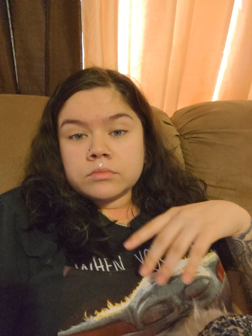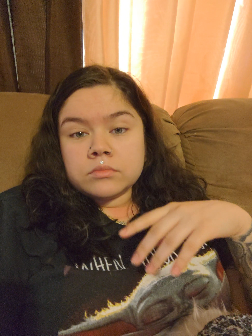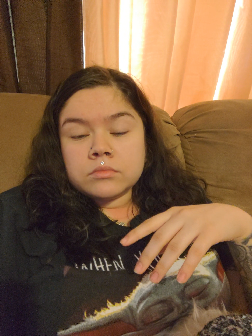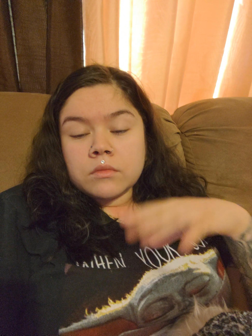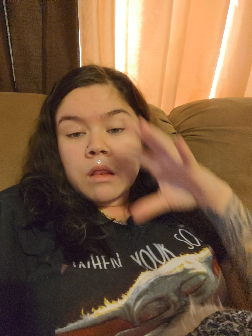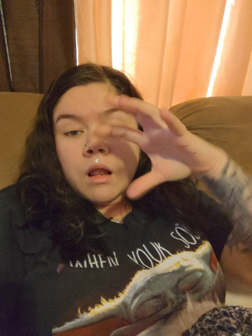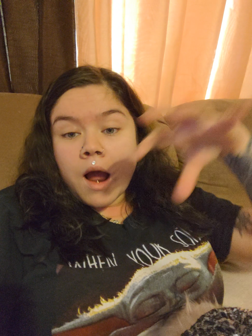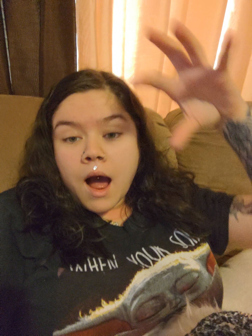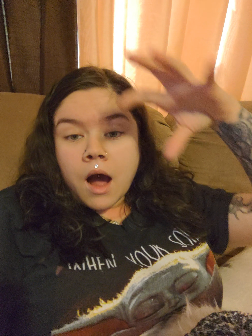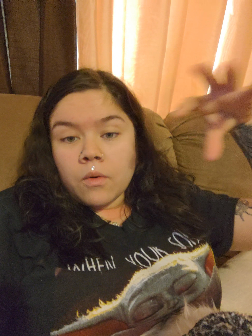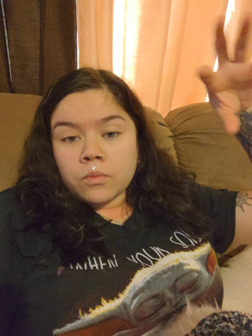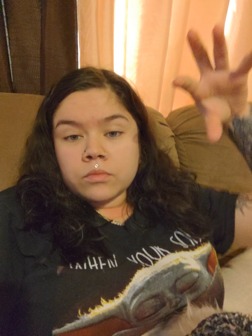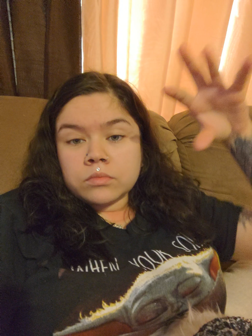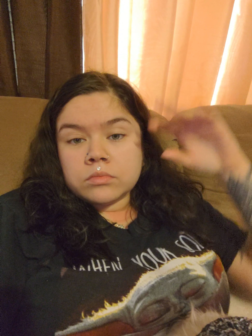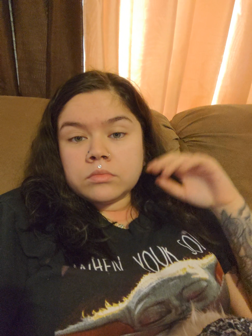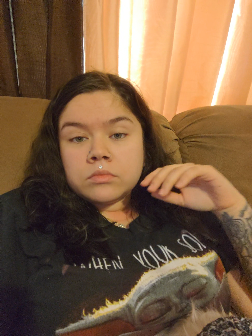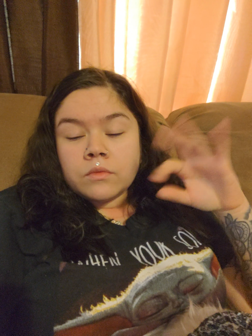cloud